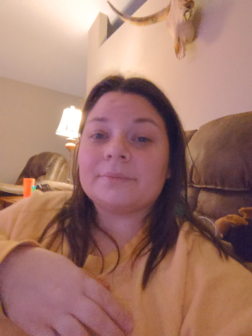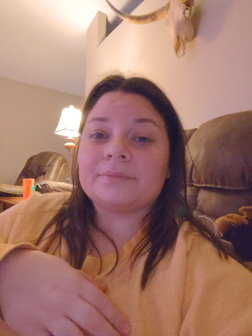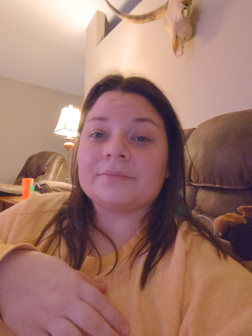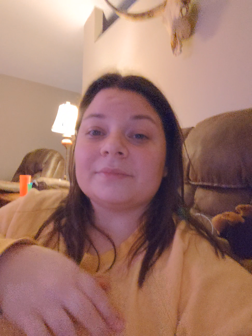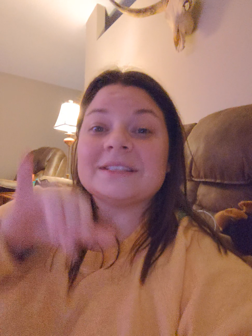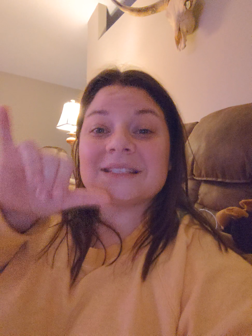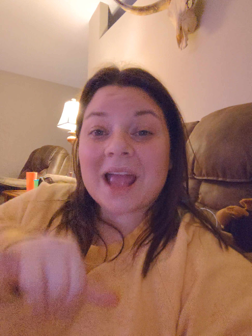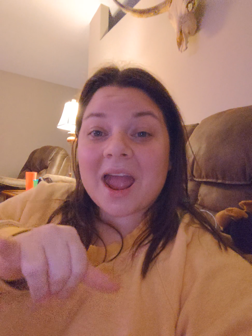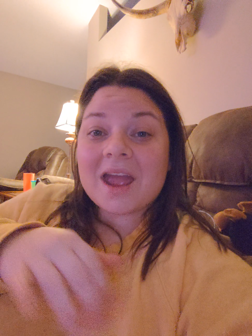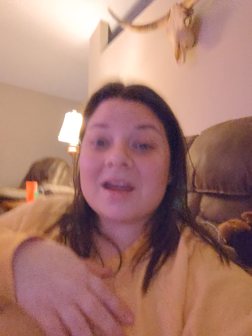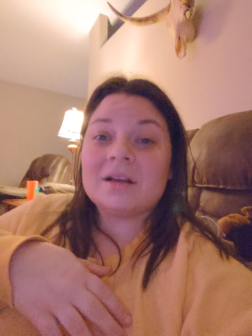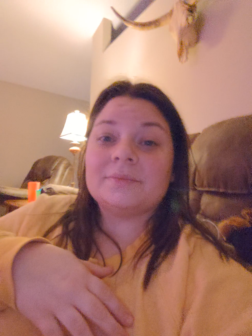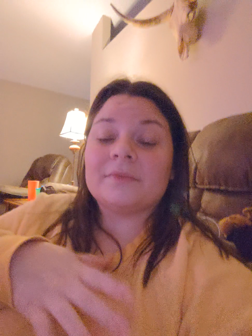stay